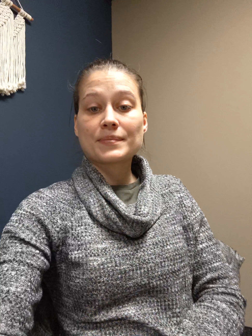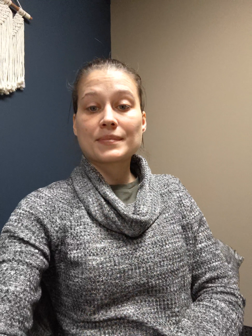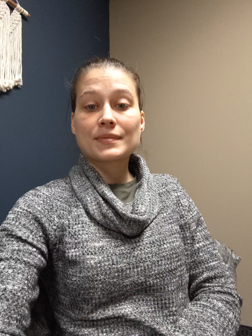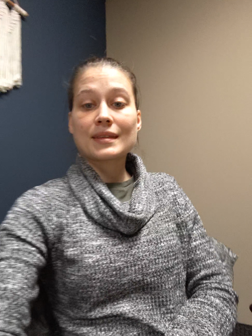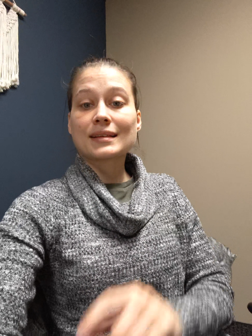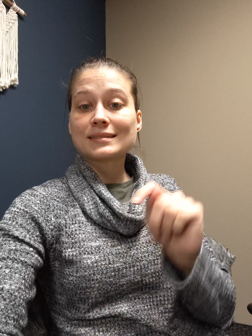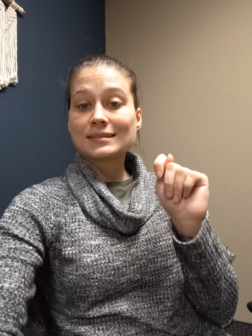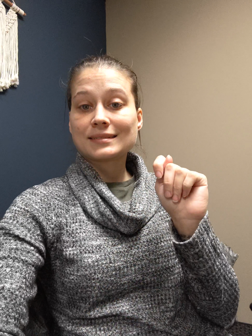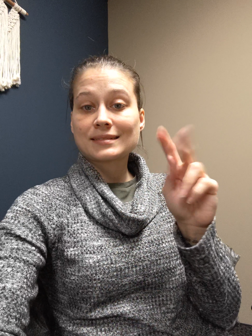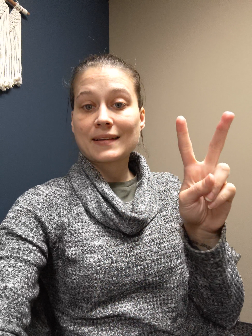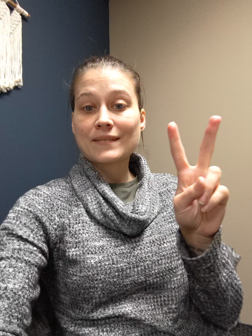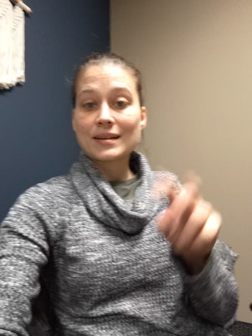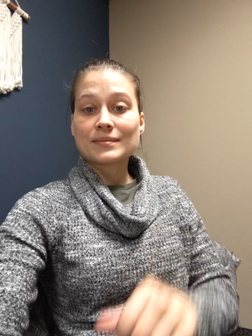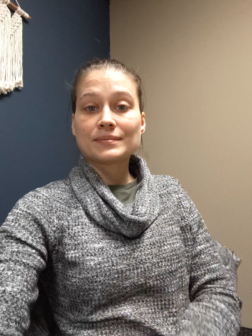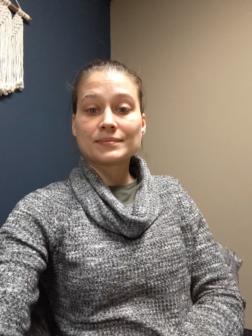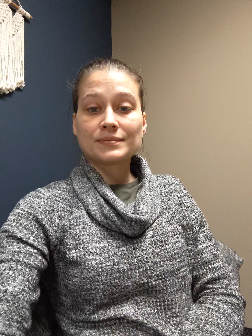TV